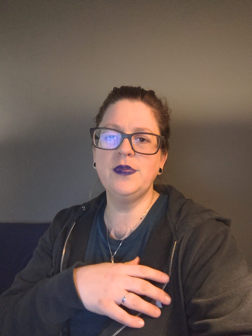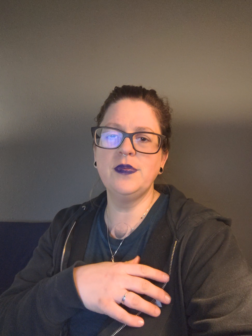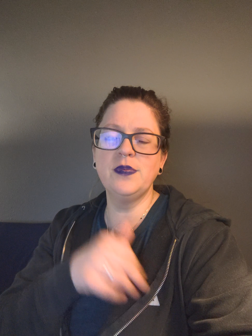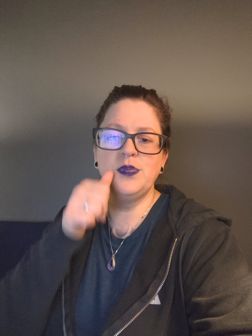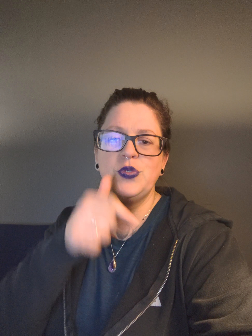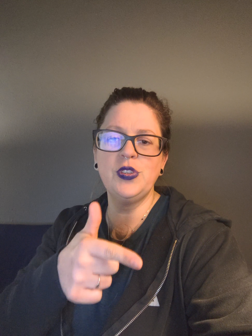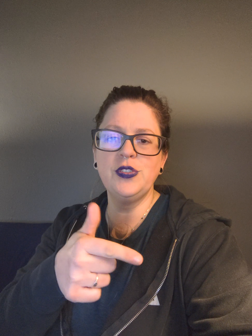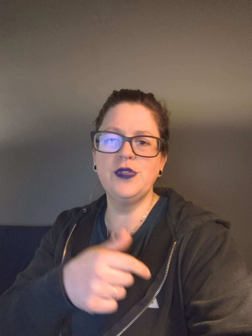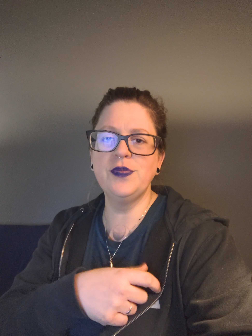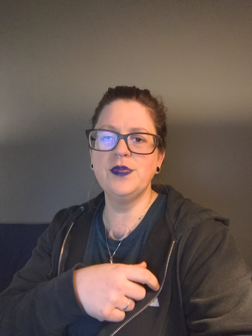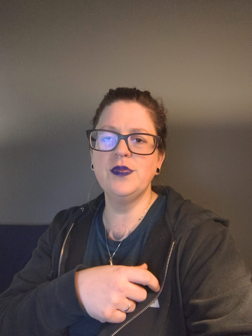brother